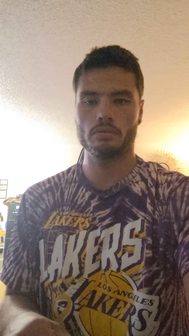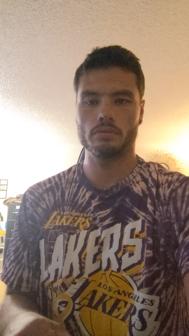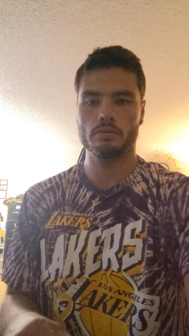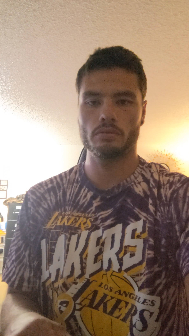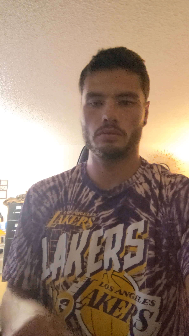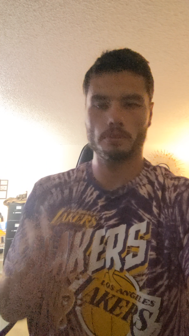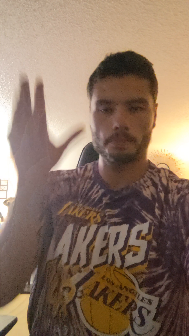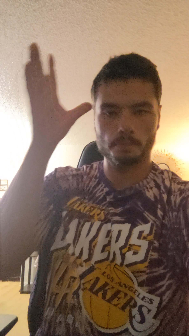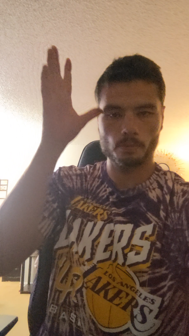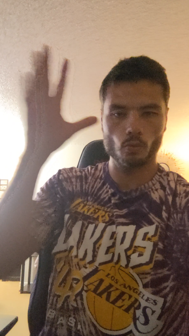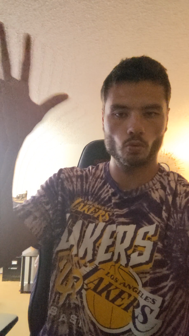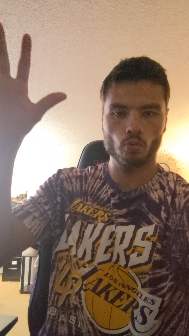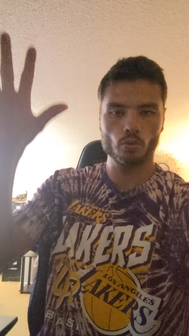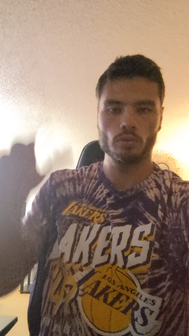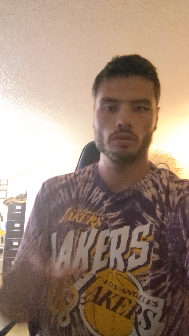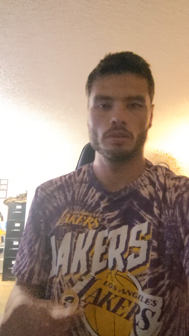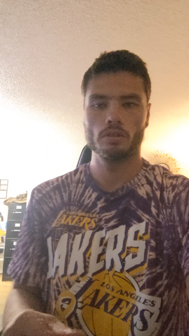moose